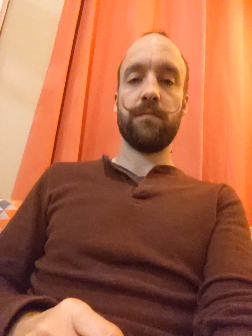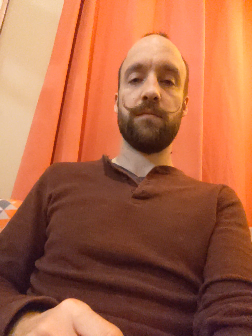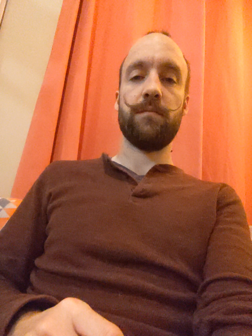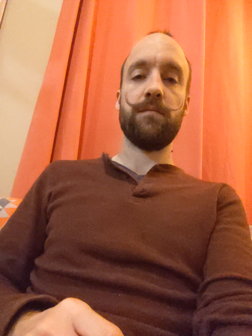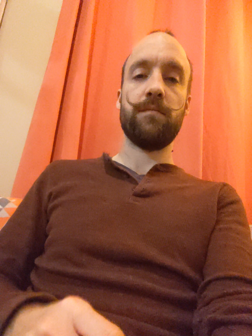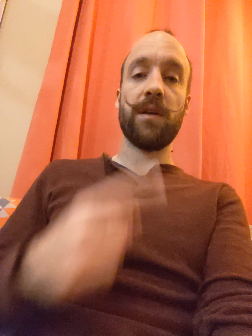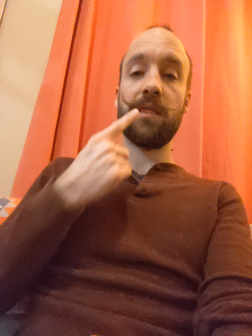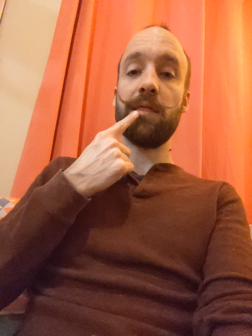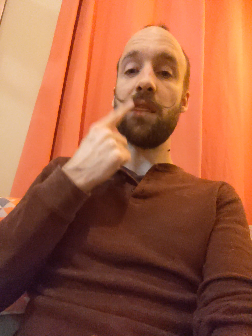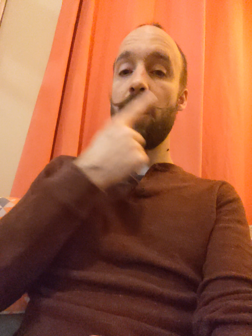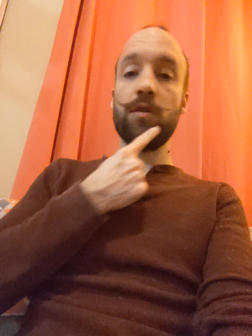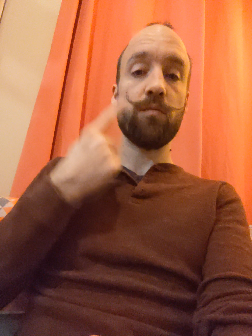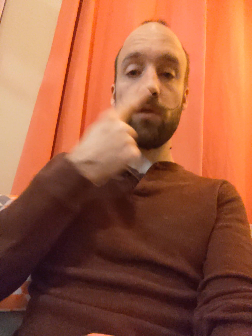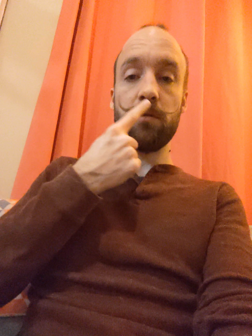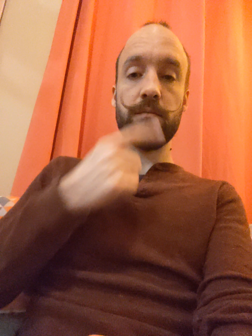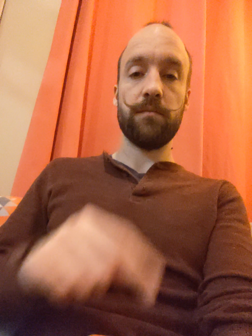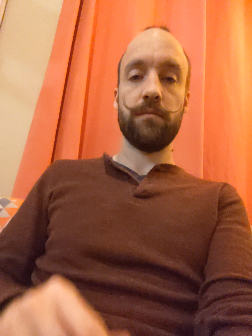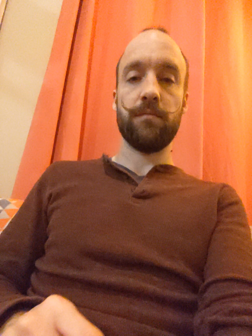mouth